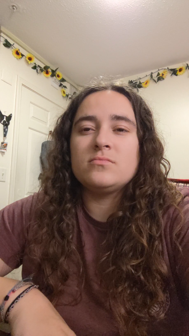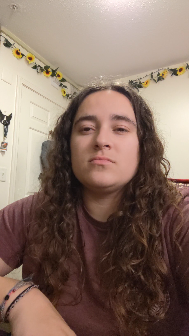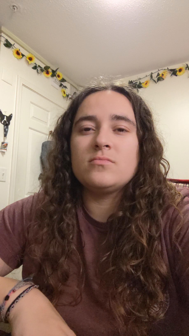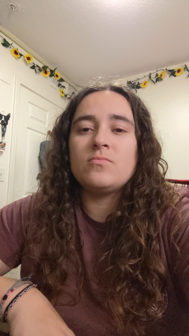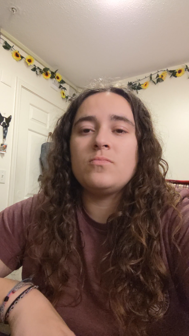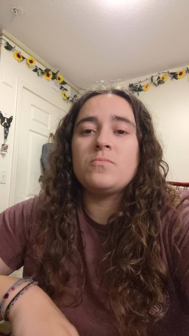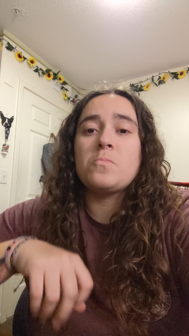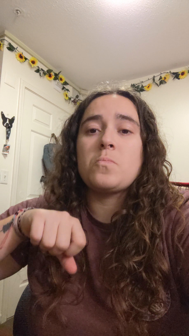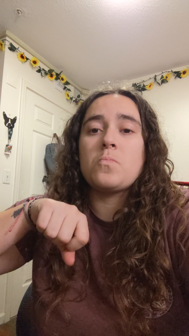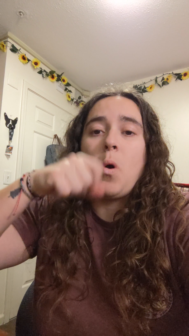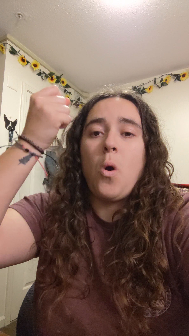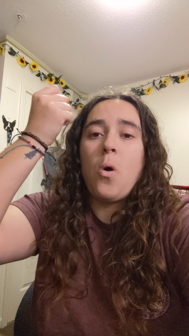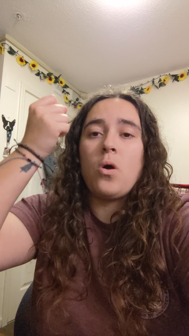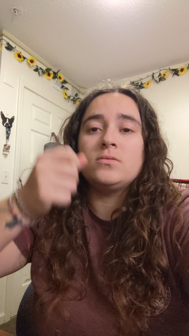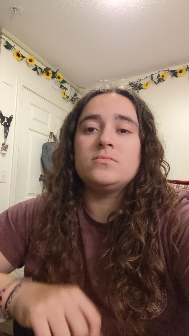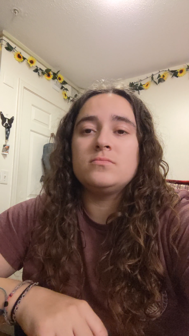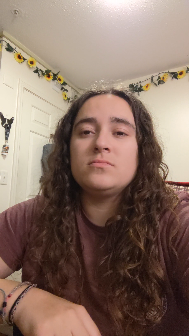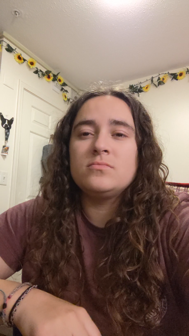broken